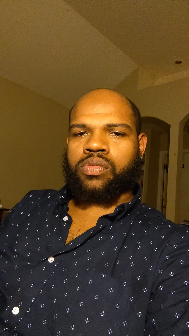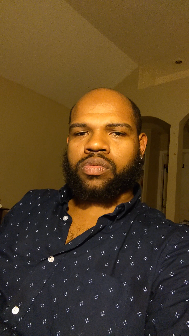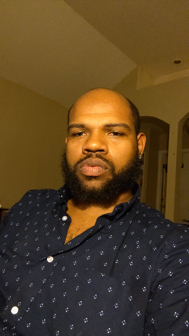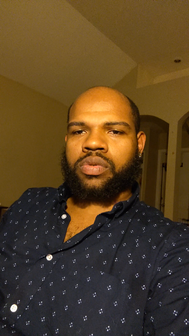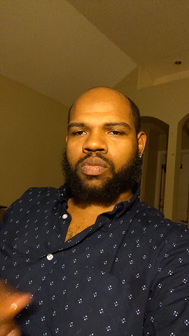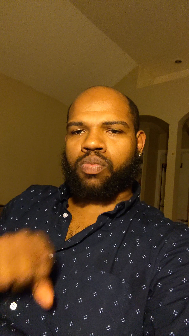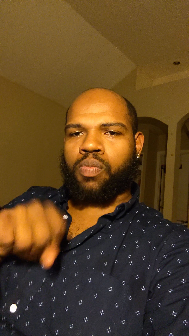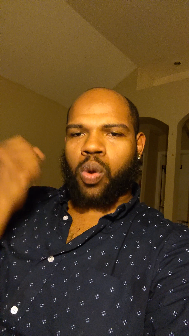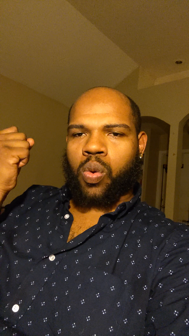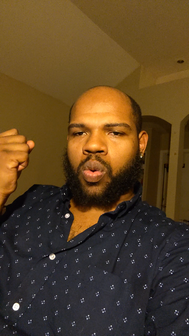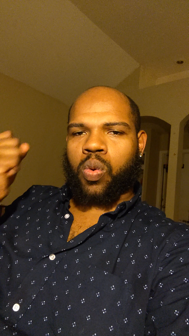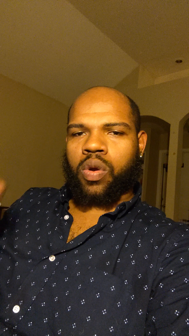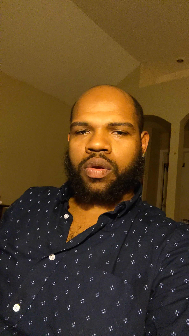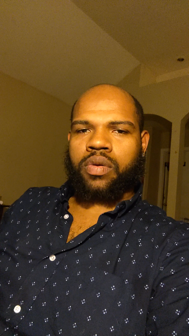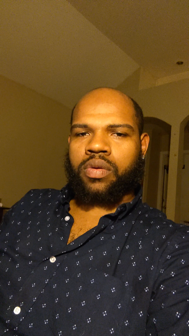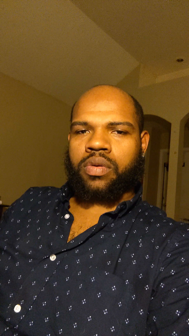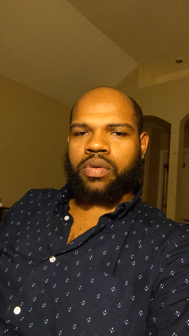broken